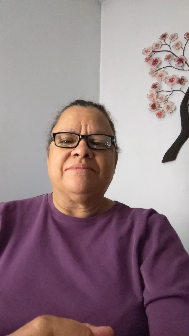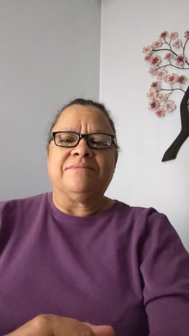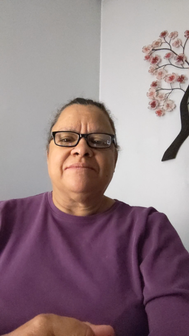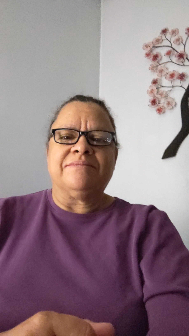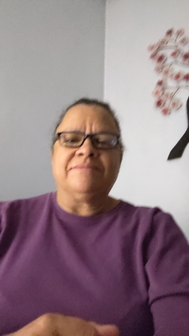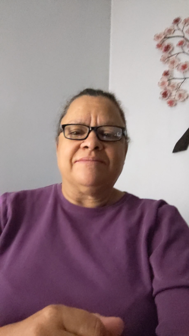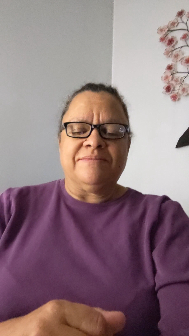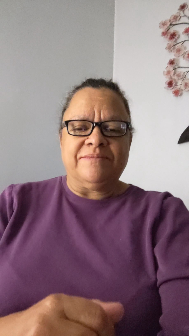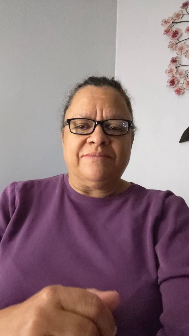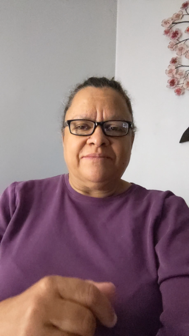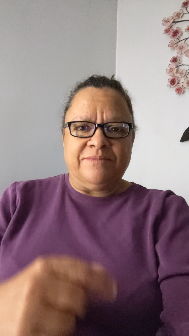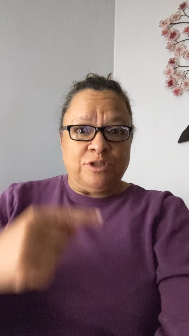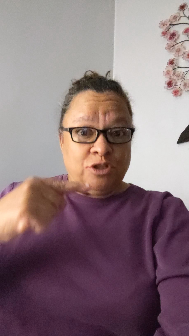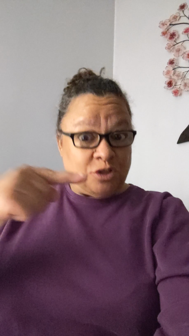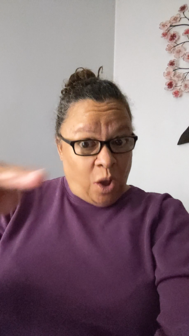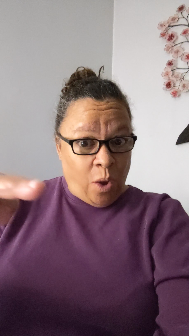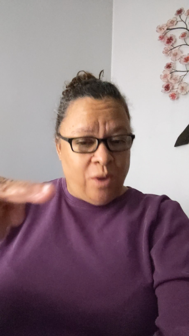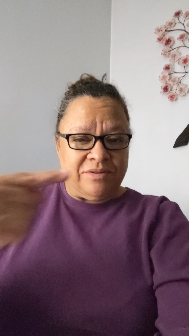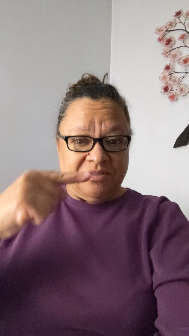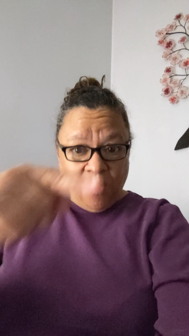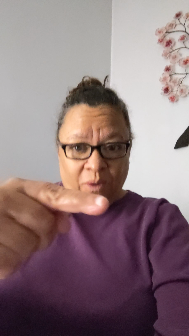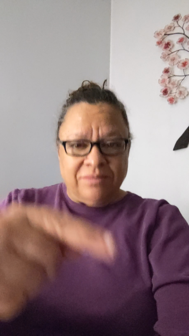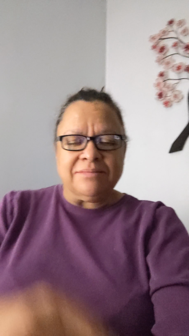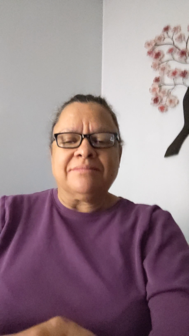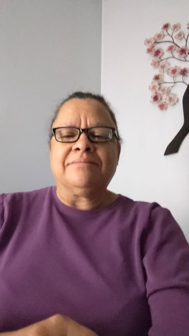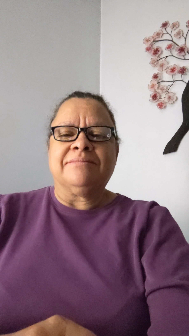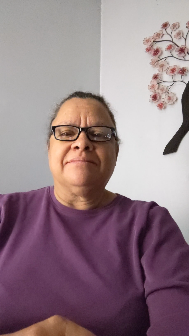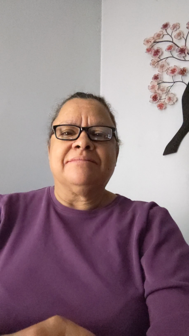show